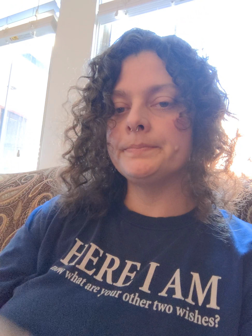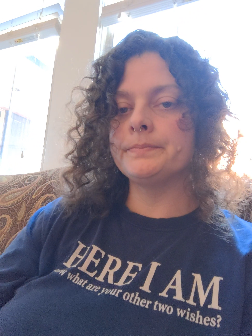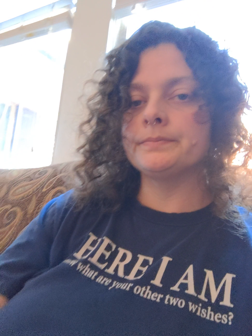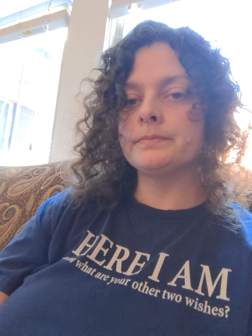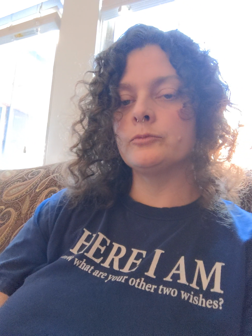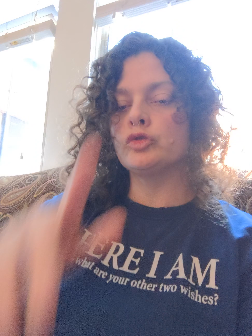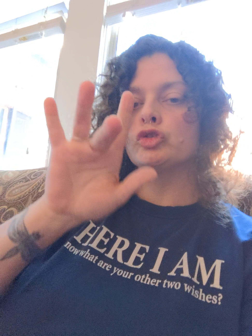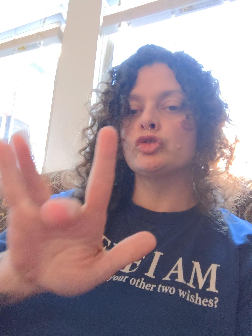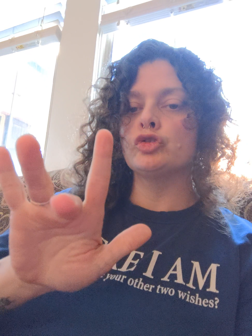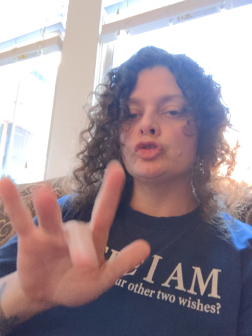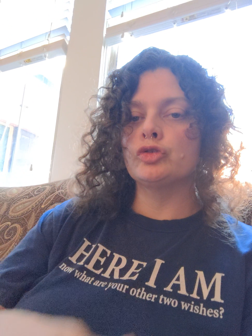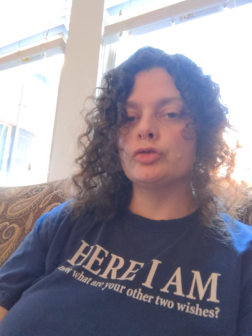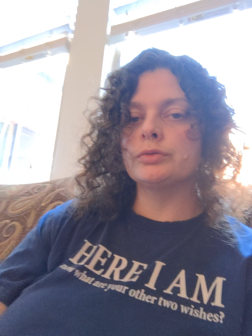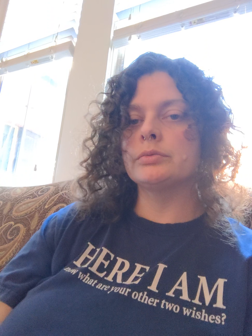touch